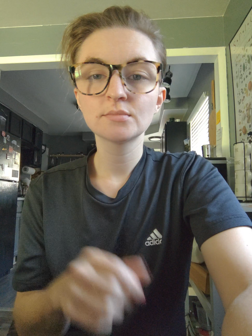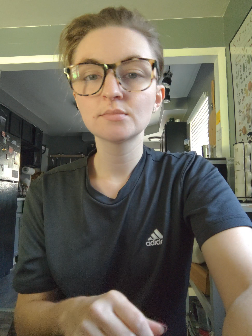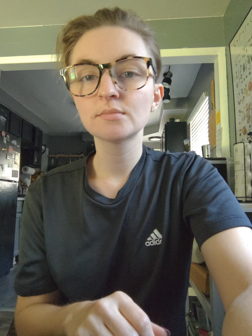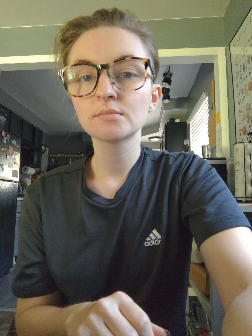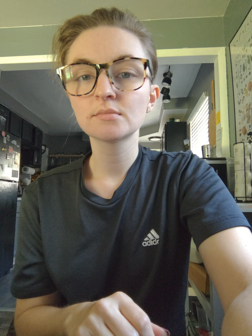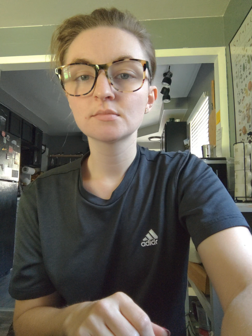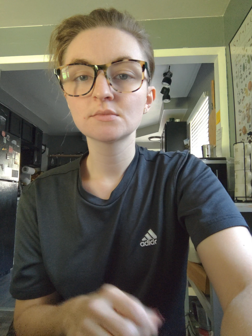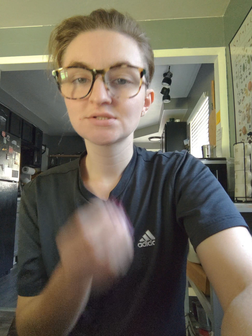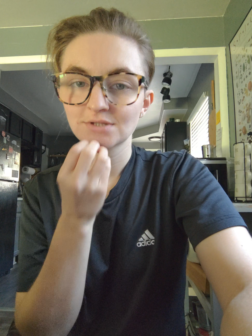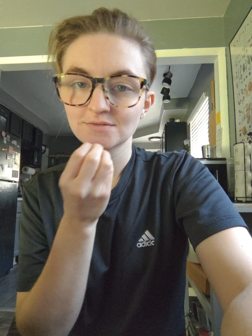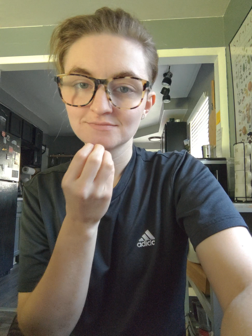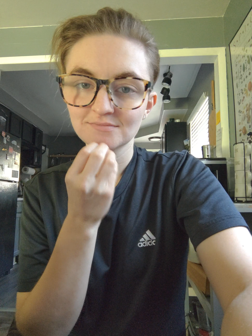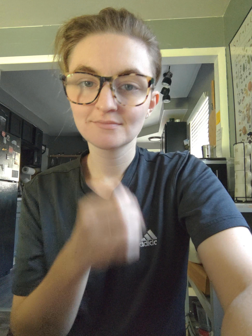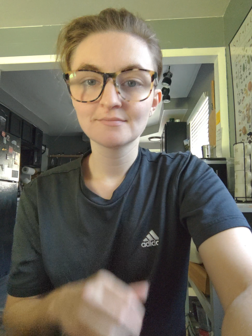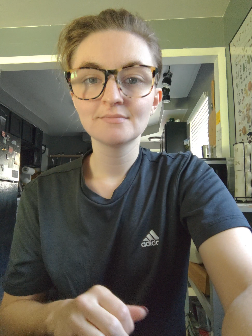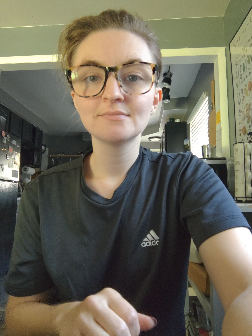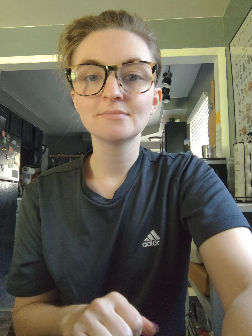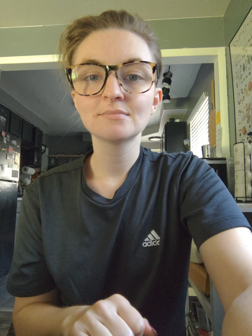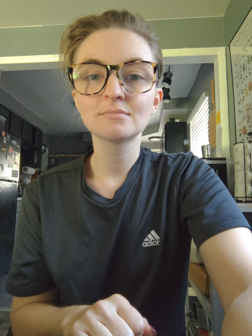eat